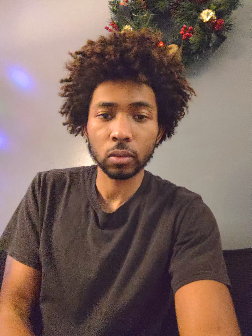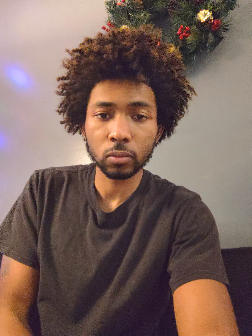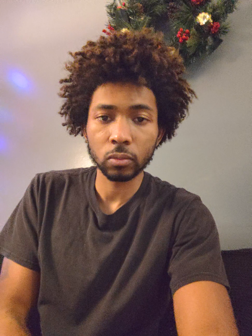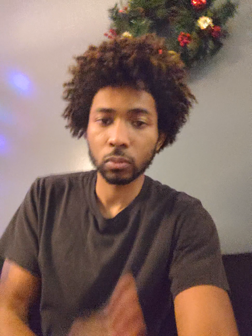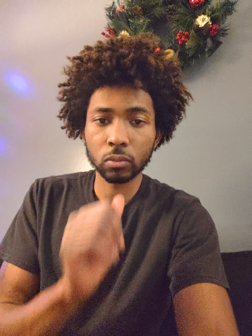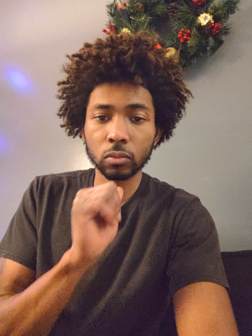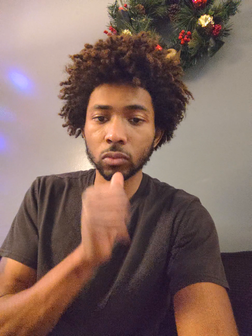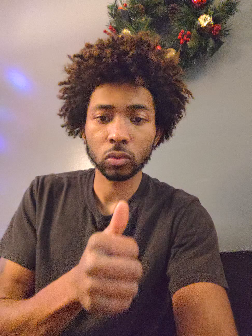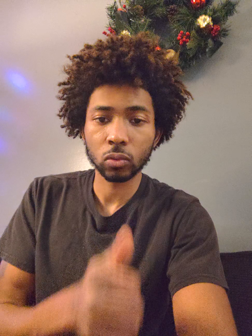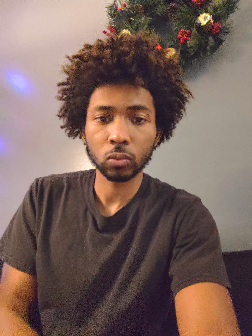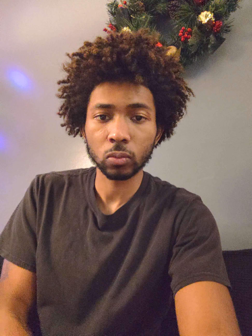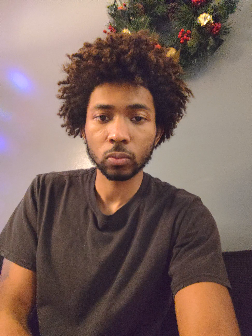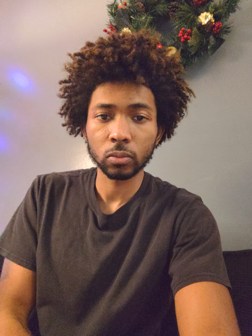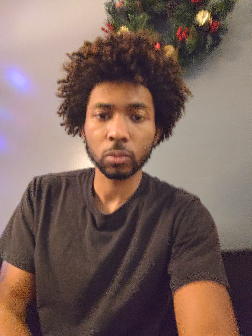not